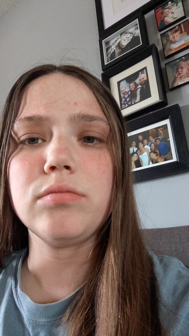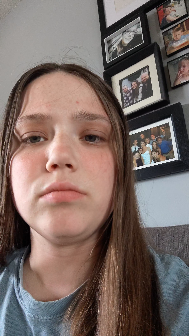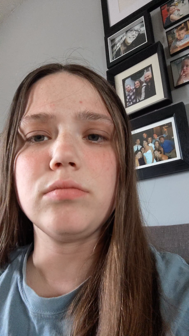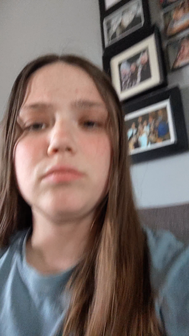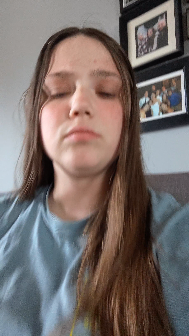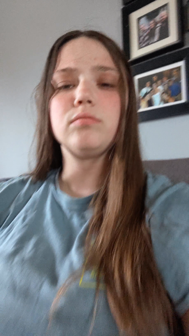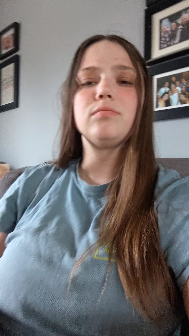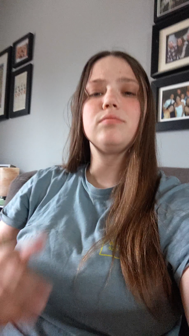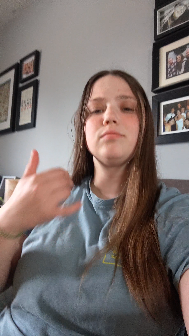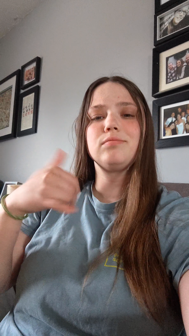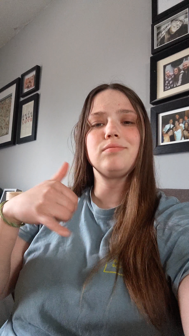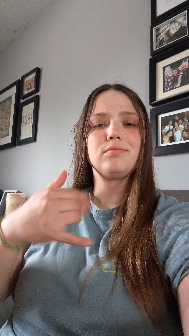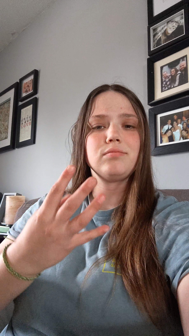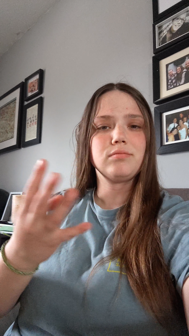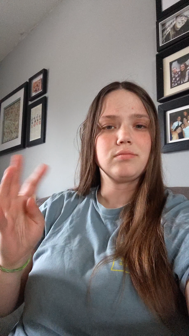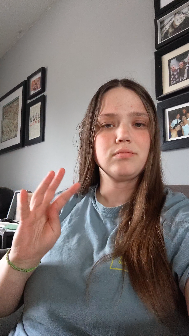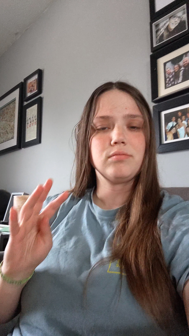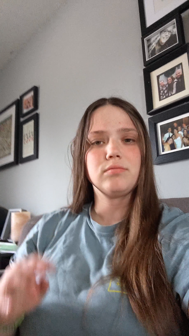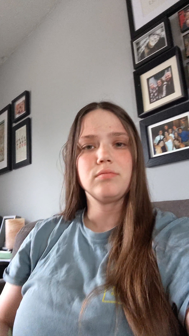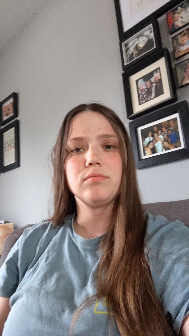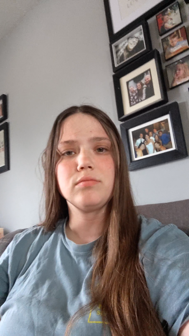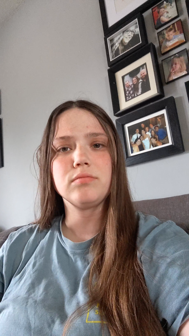playpen